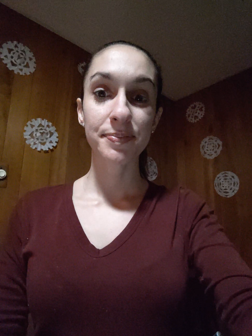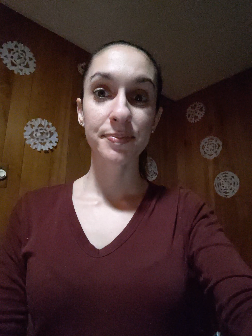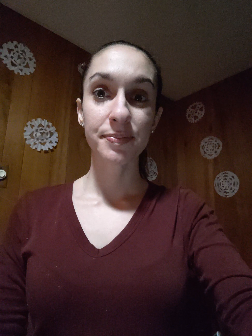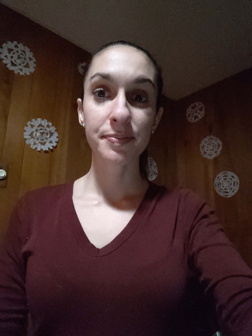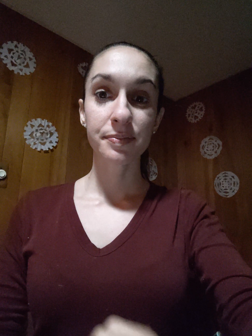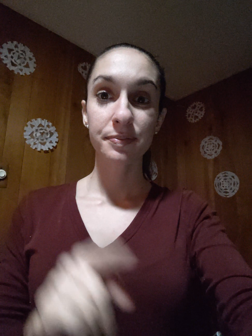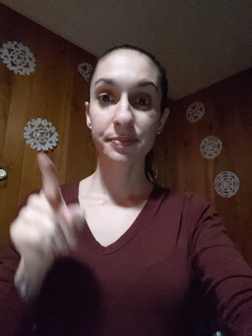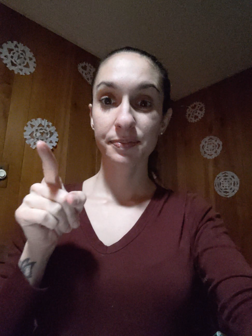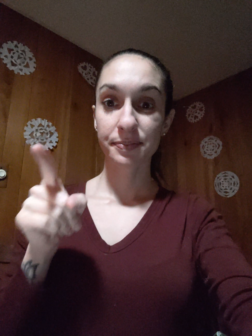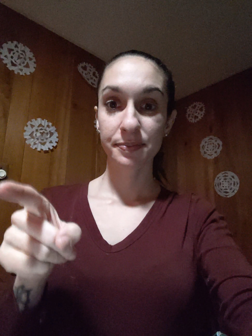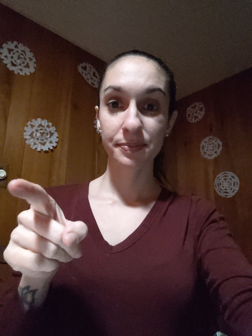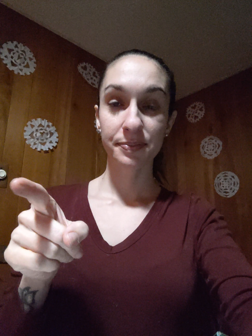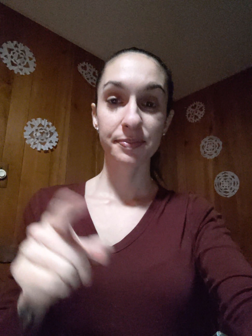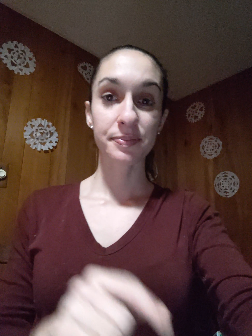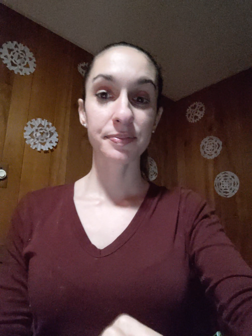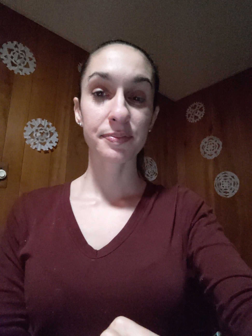he/she/it